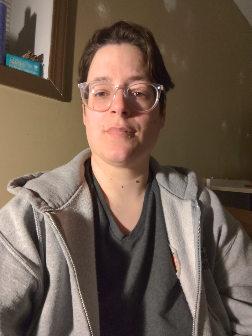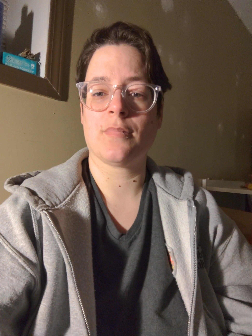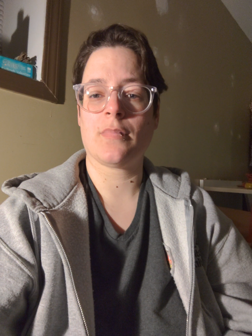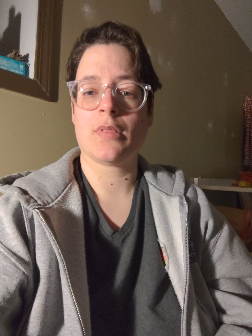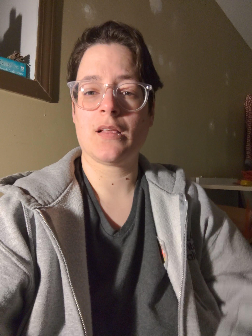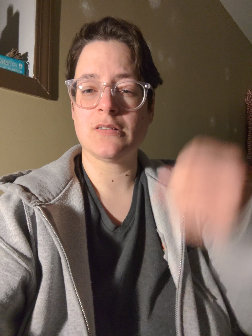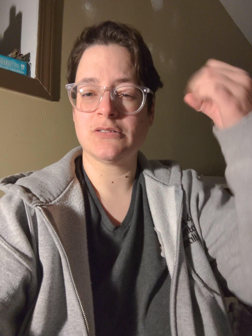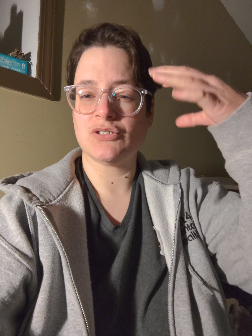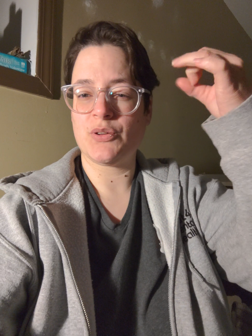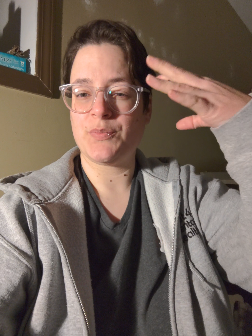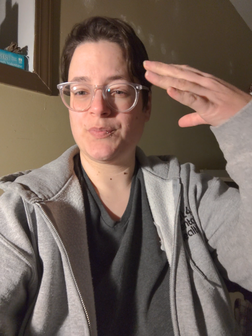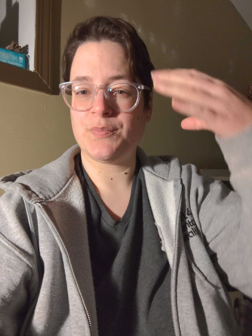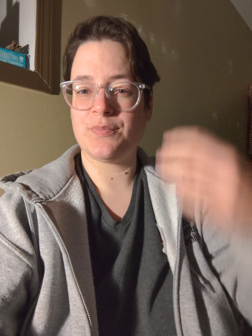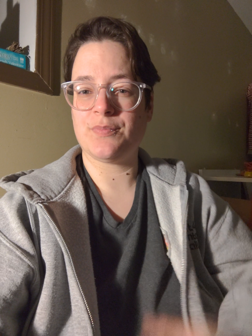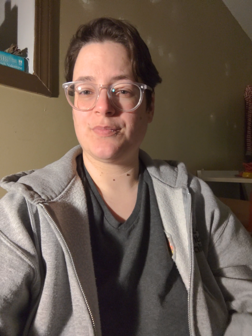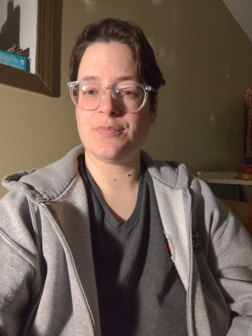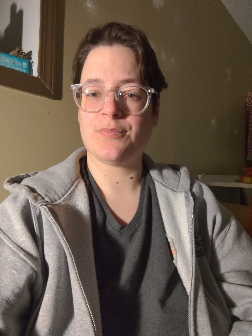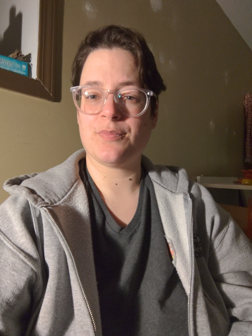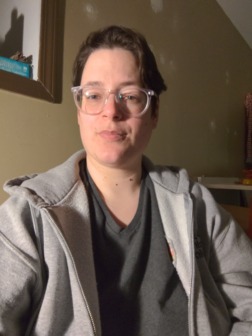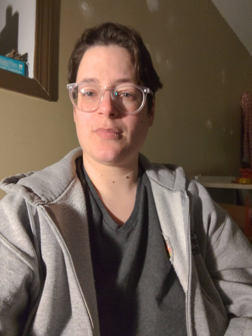shower